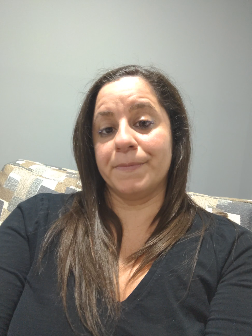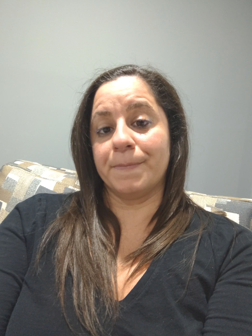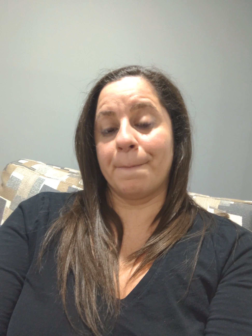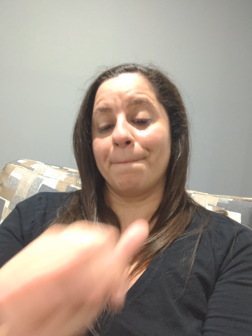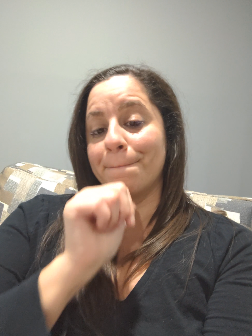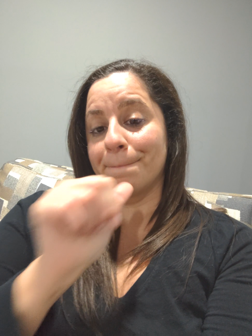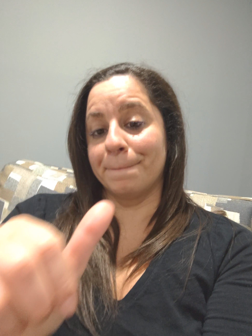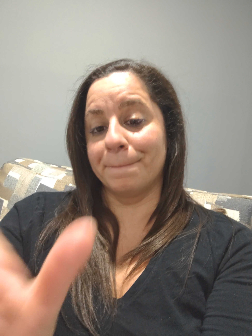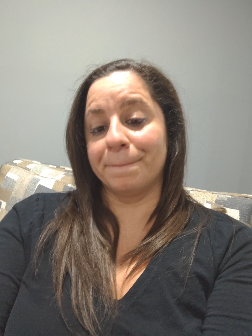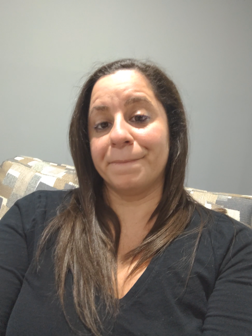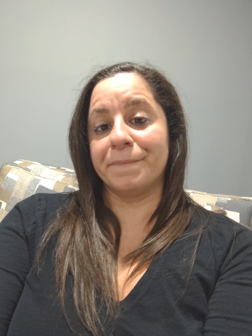not